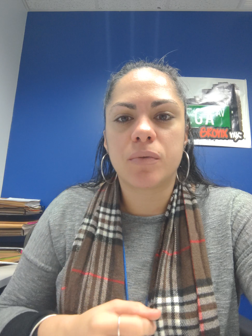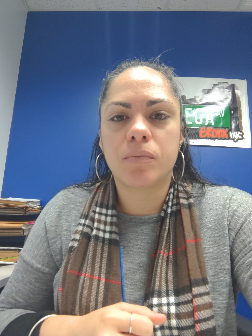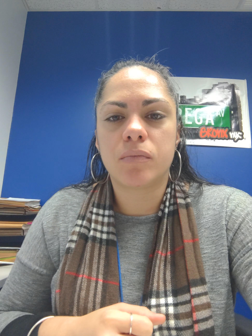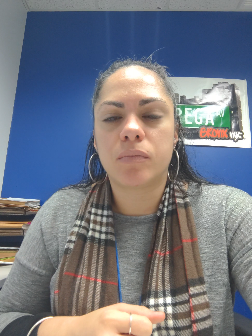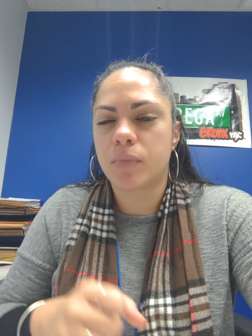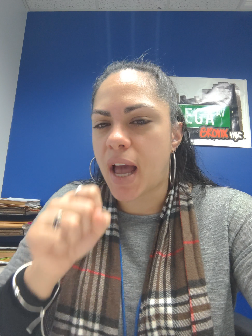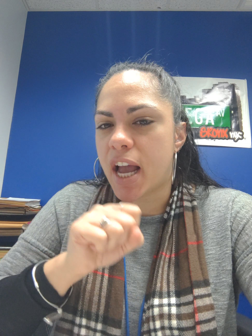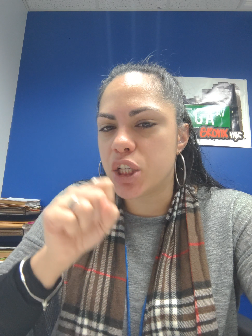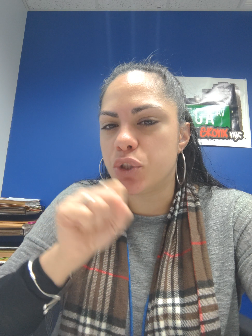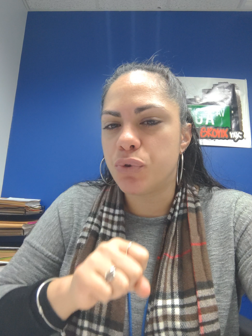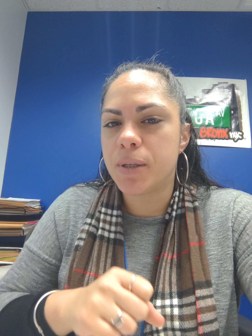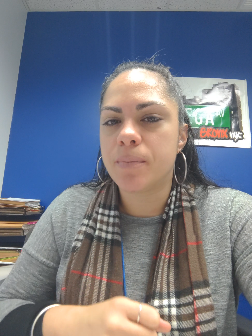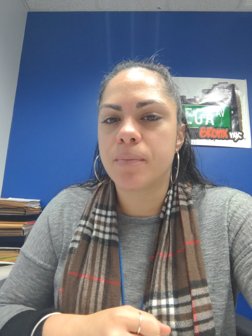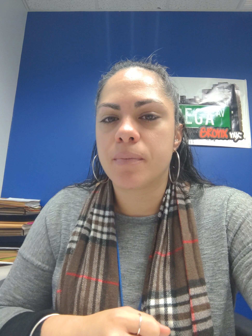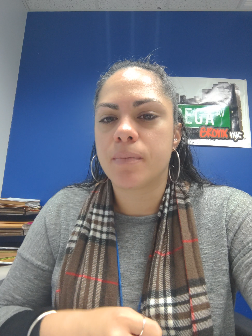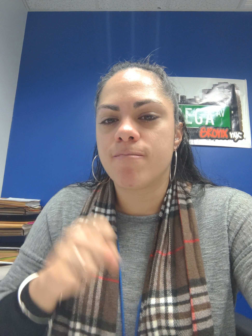ice cream